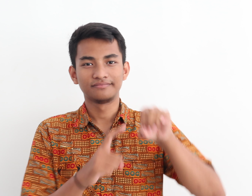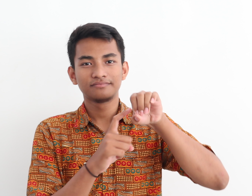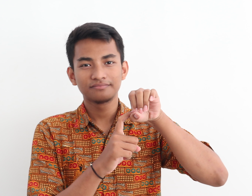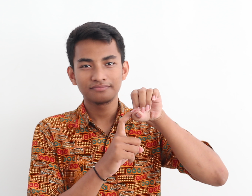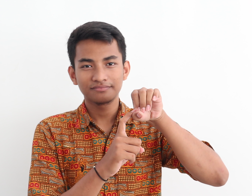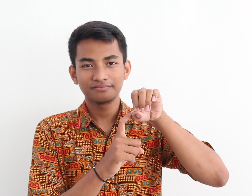Q